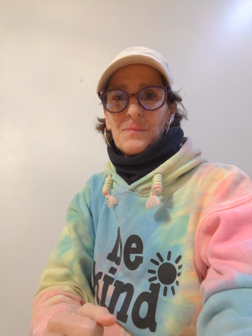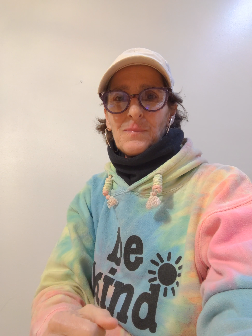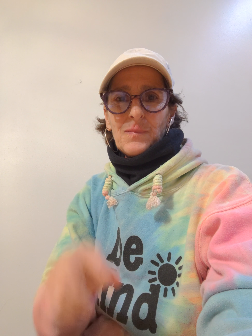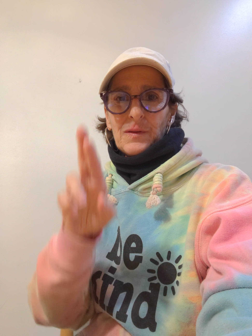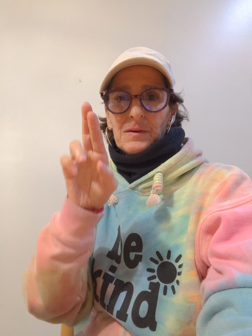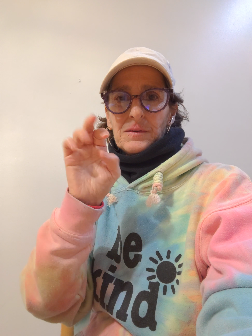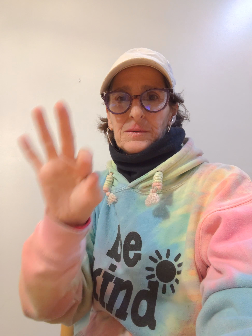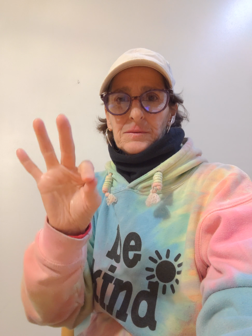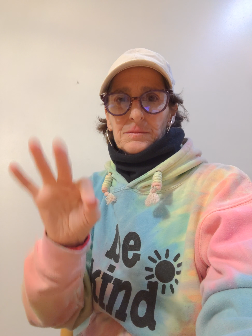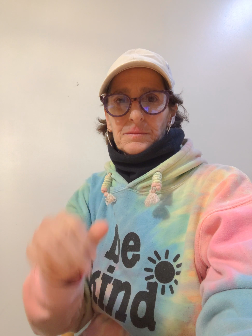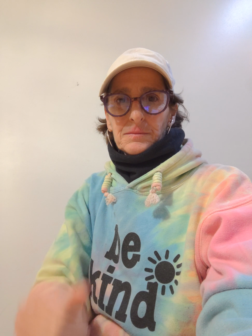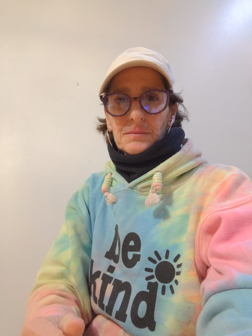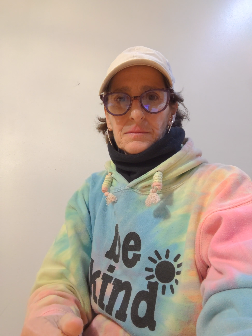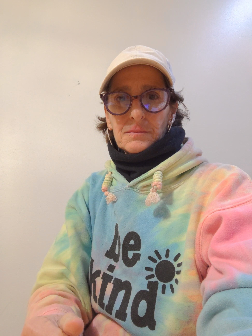refrigerator